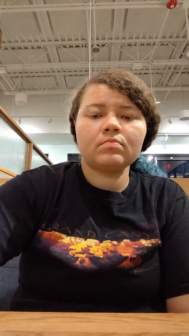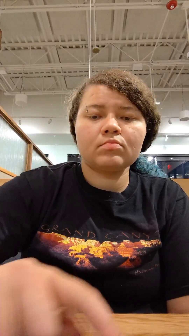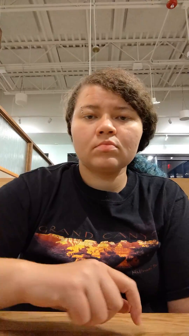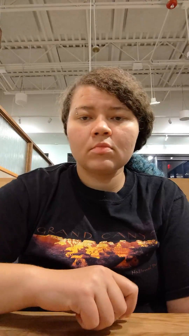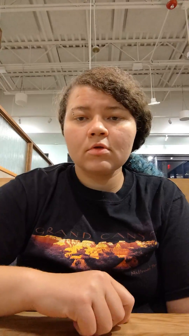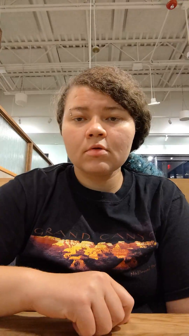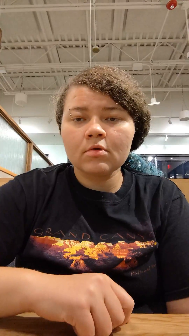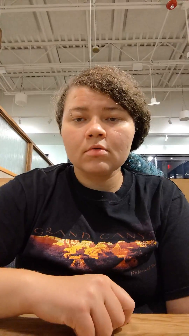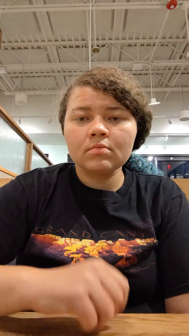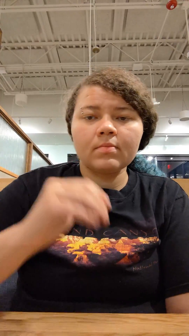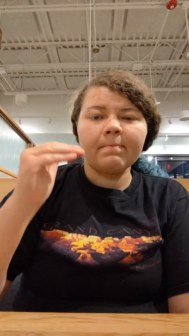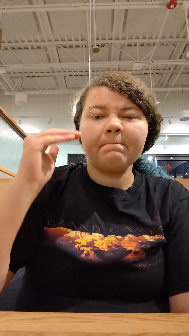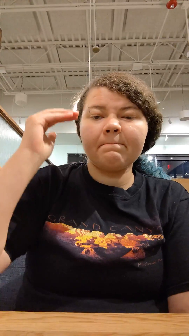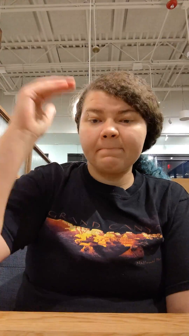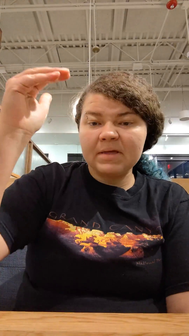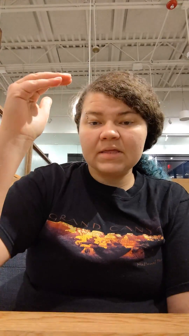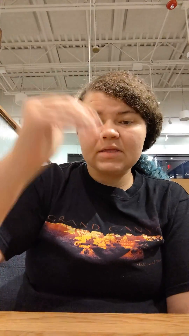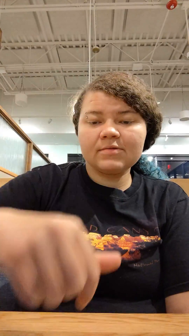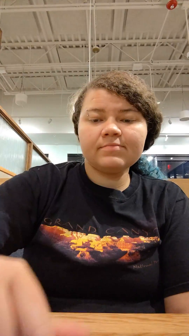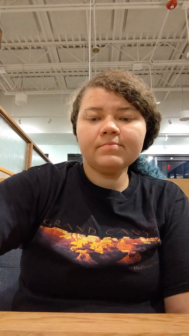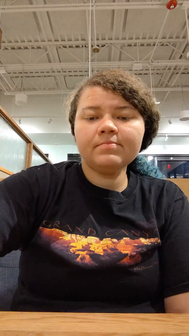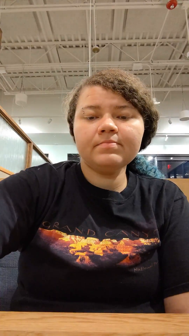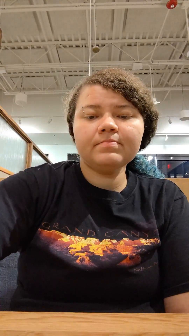big